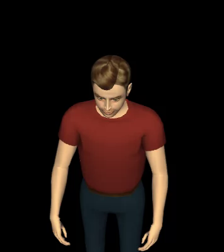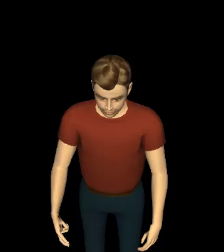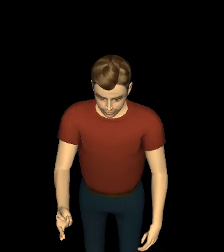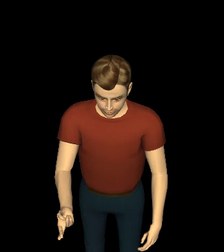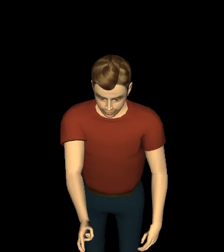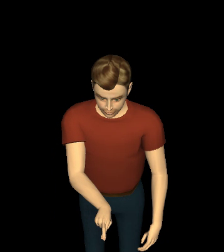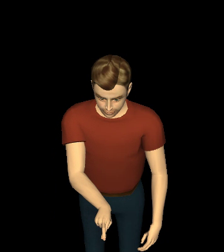يعود